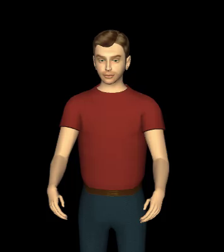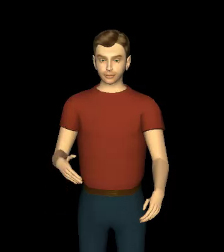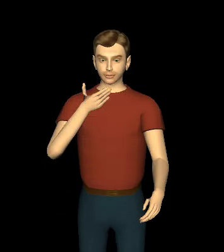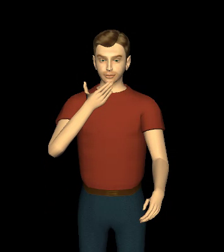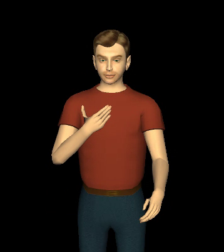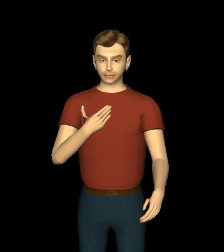يشكر